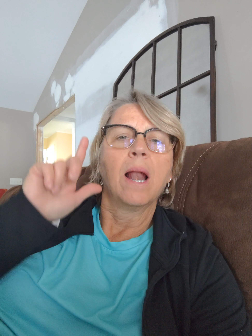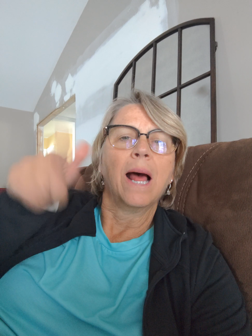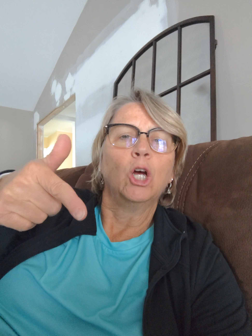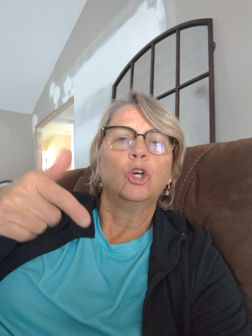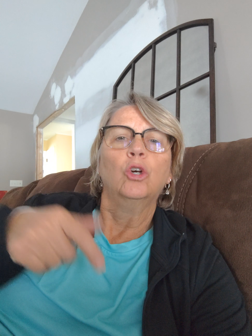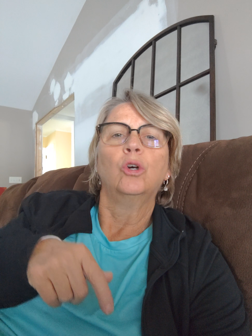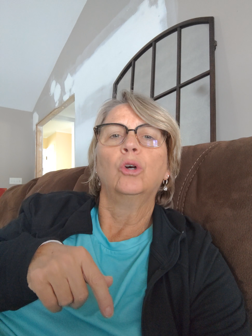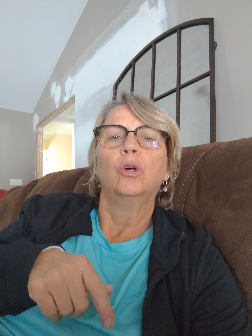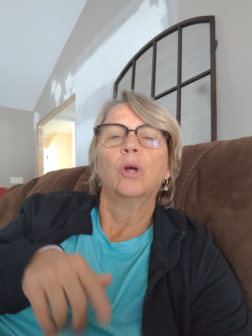later